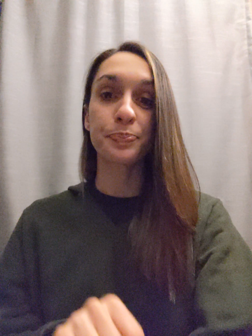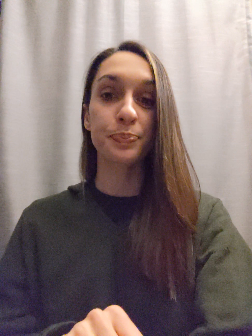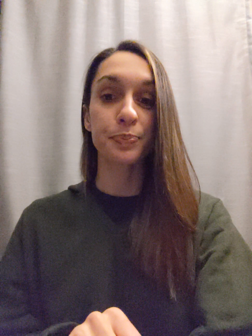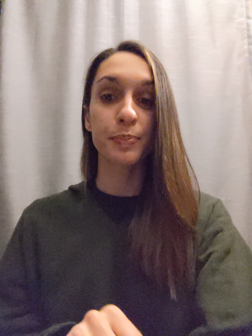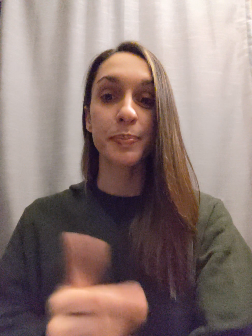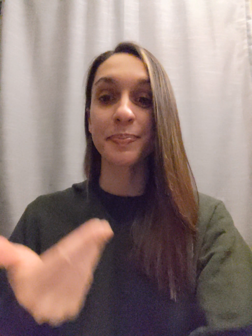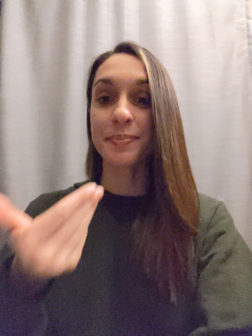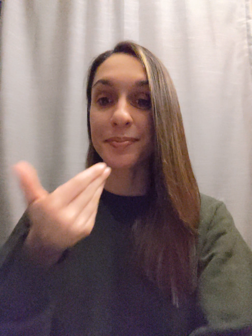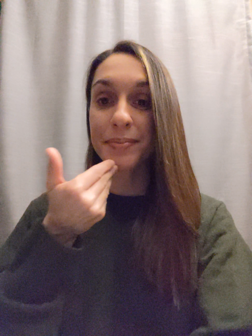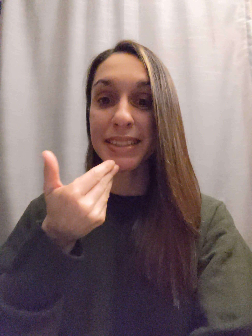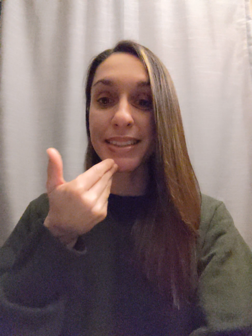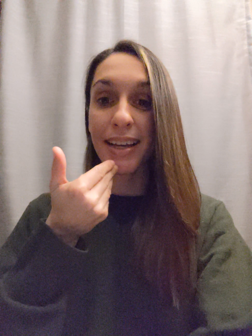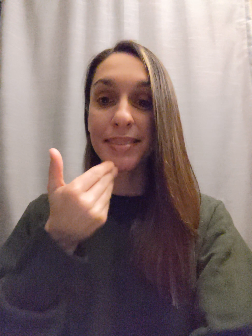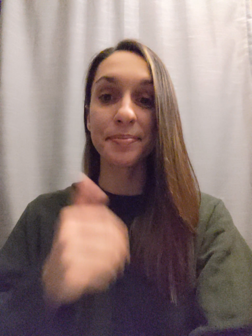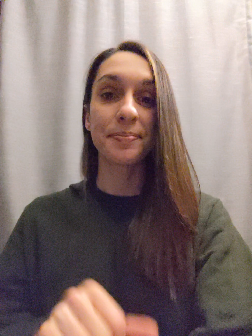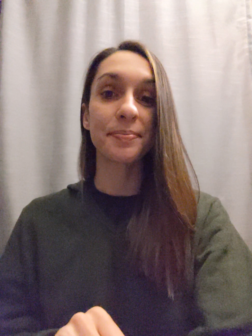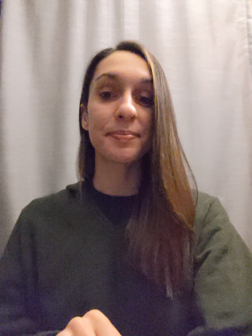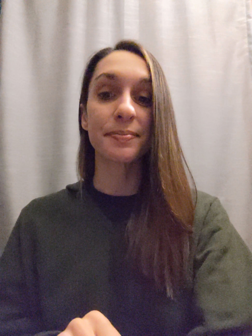pizza